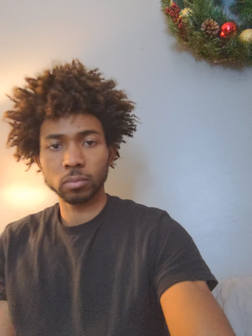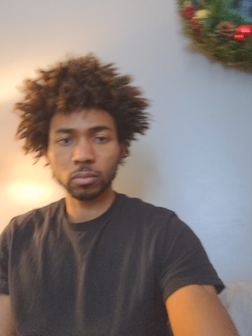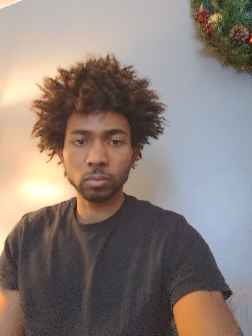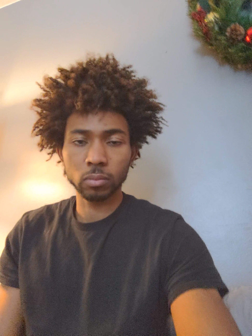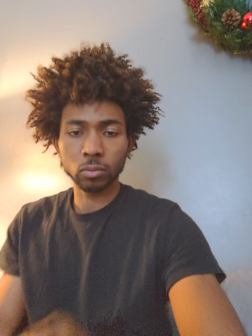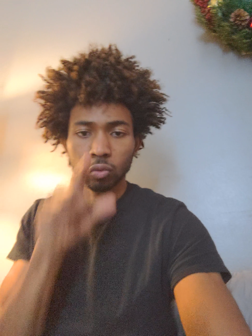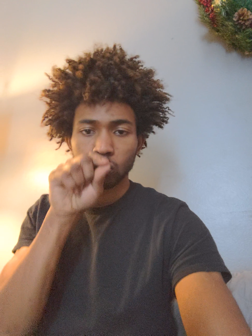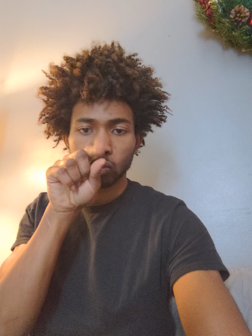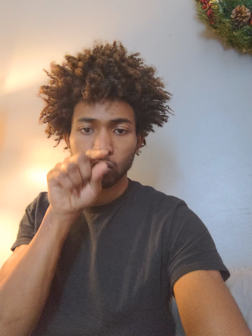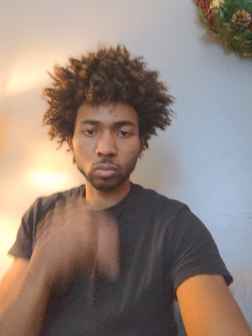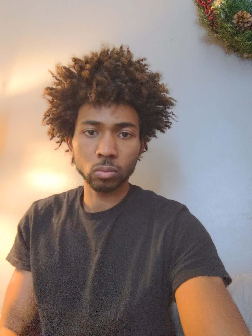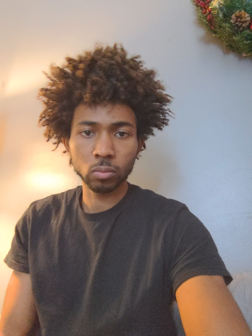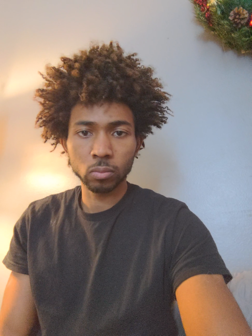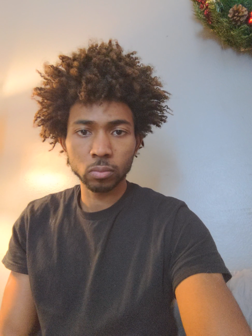bird